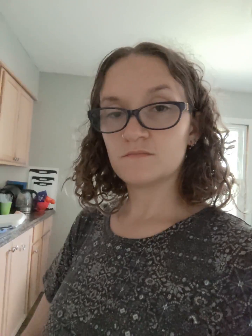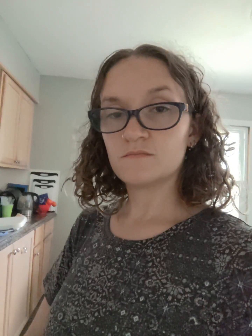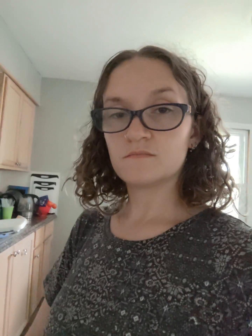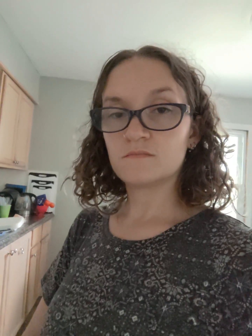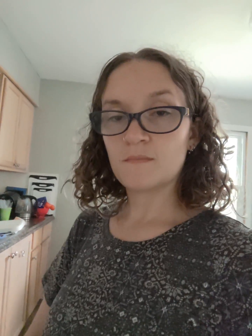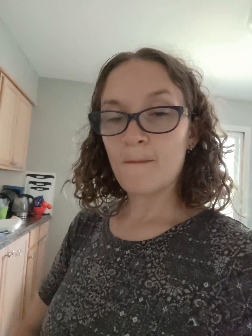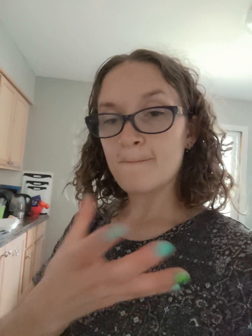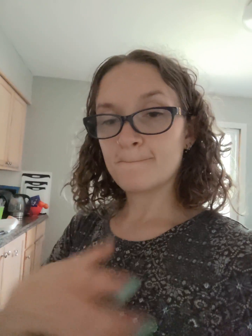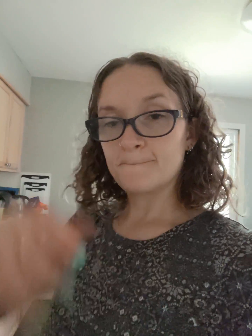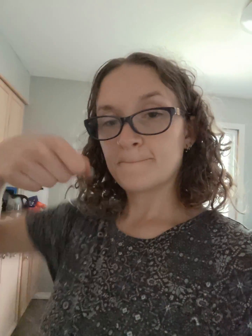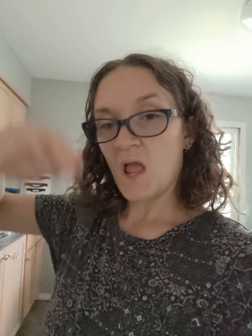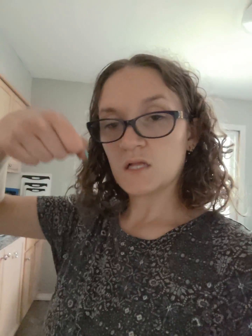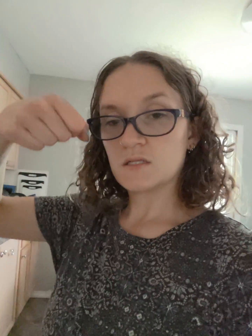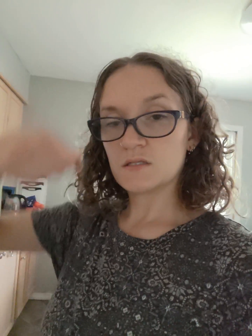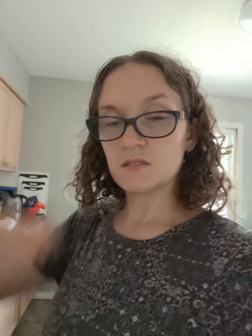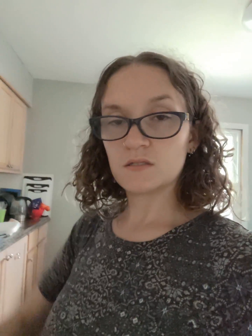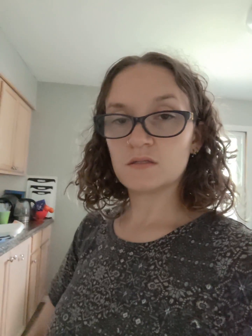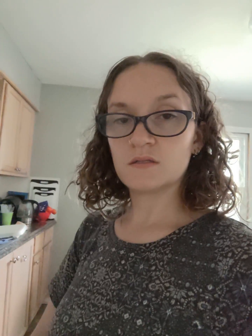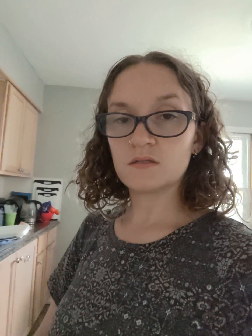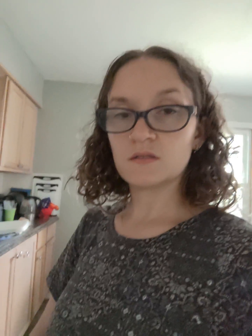bucket